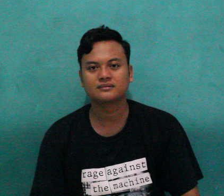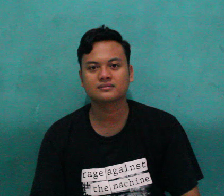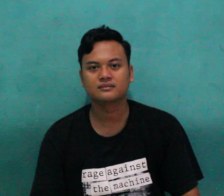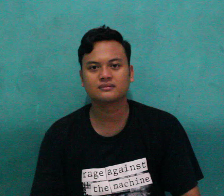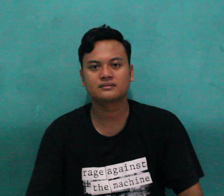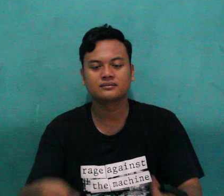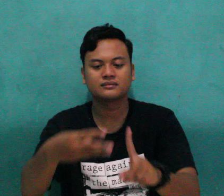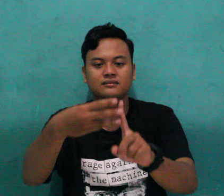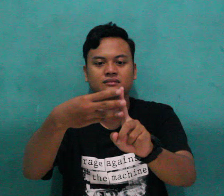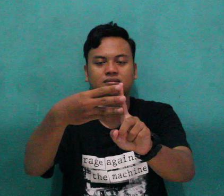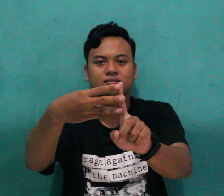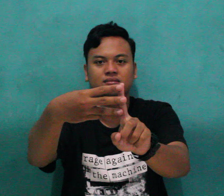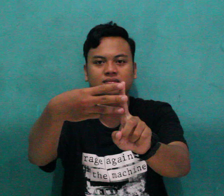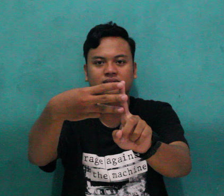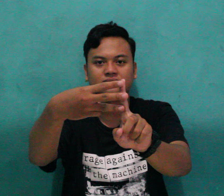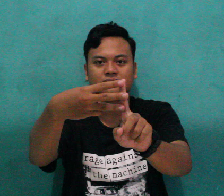B